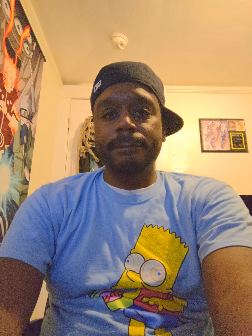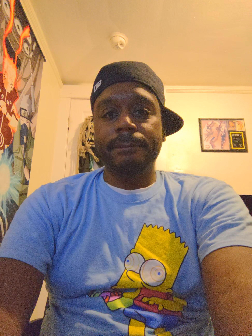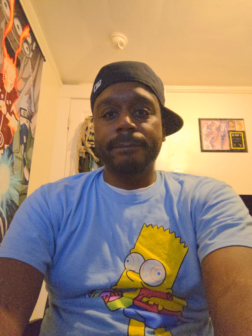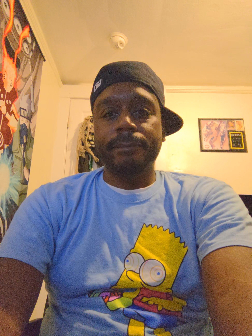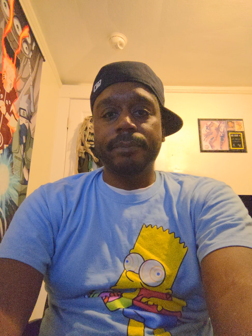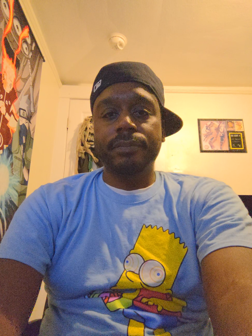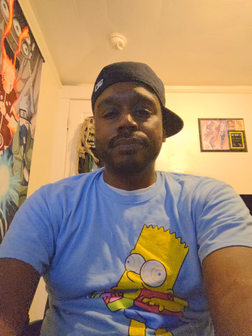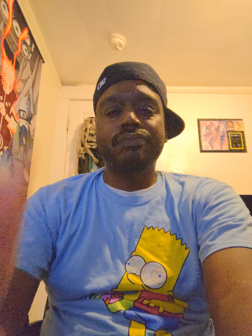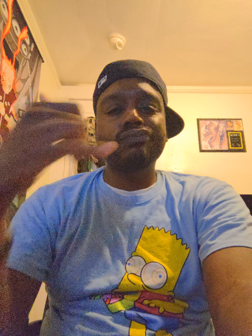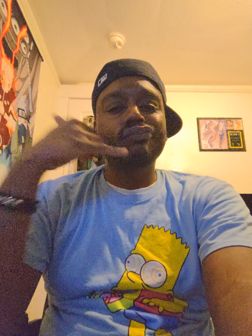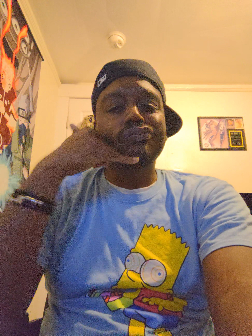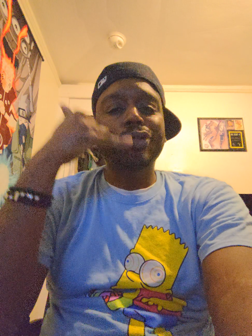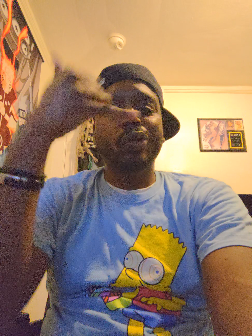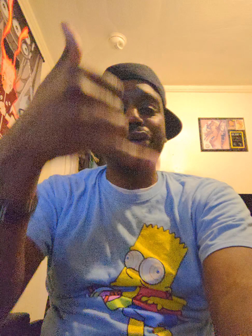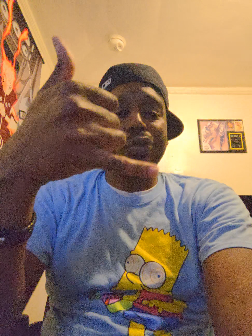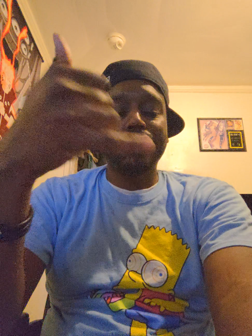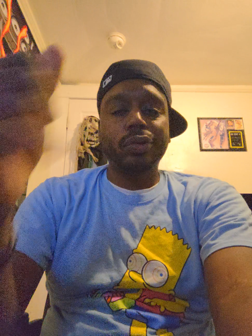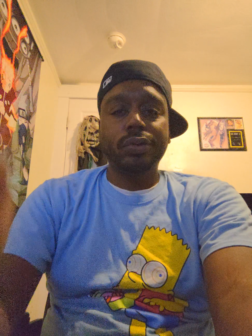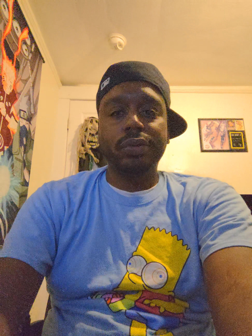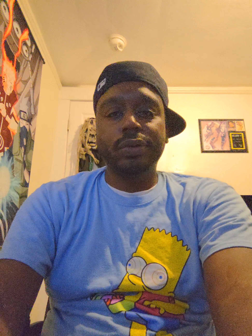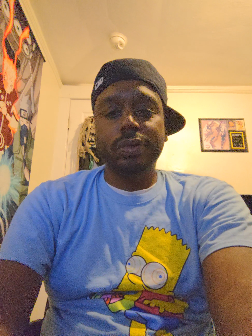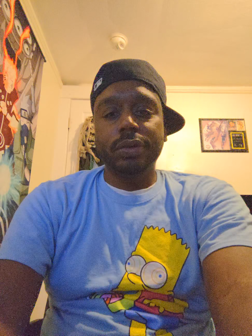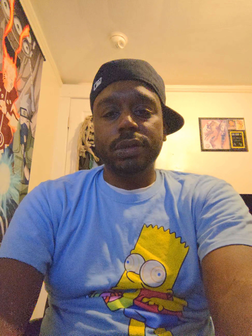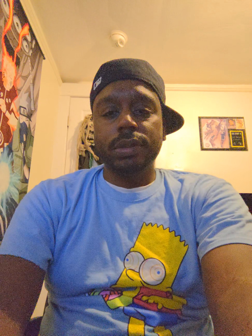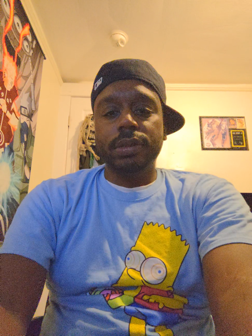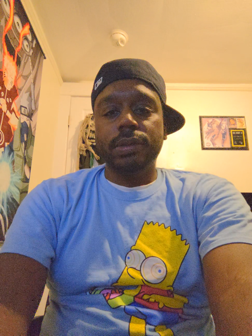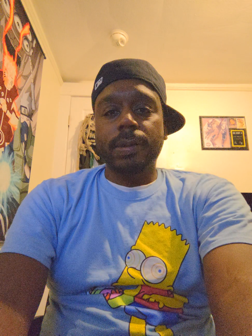call on the phone